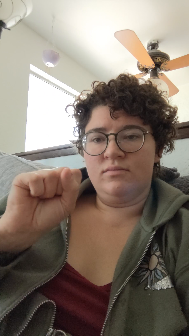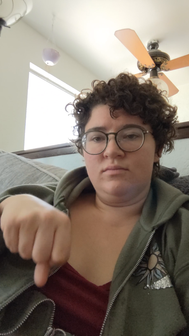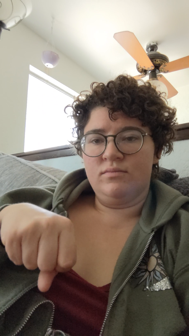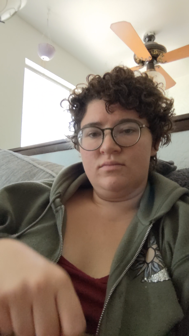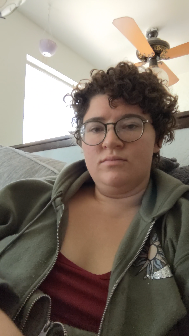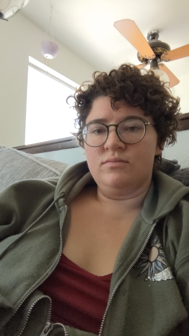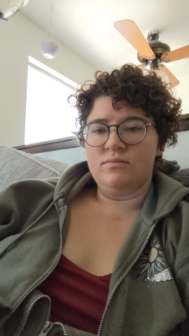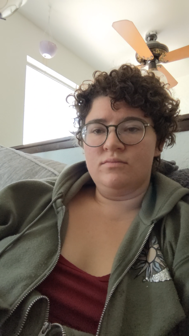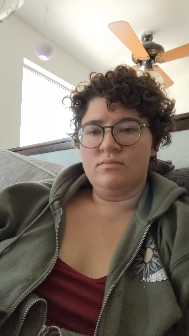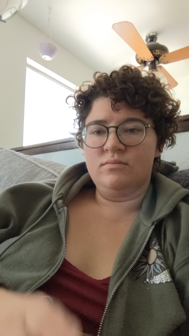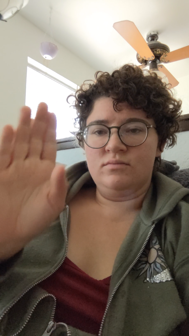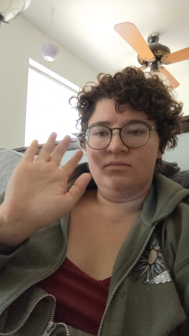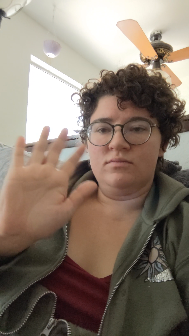hi